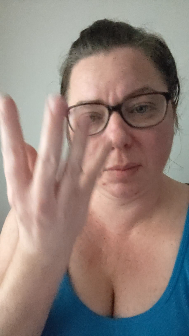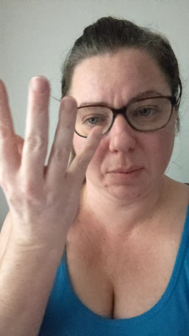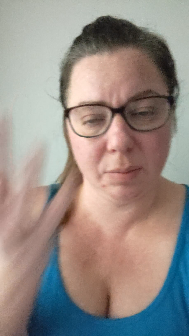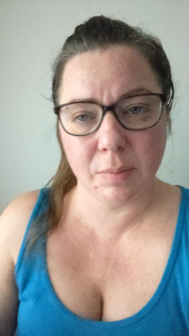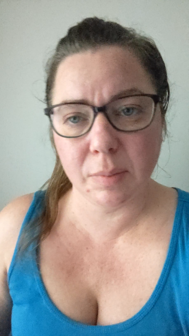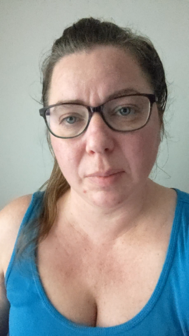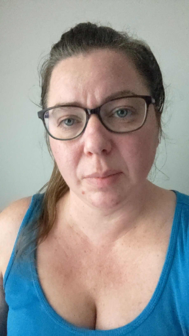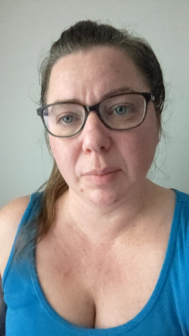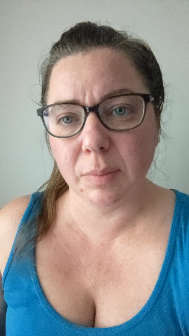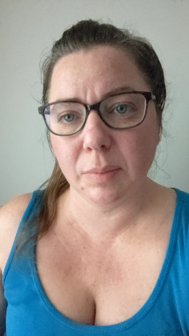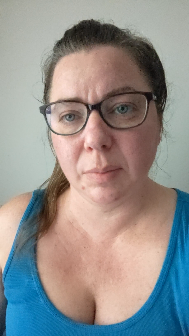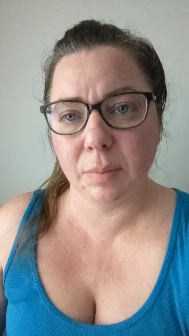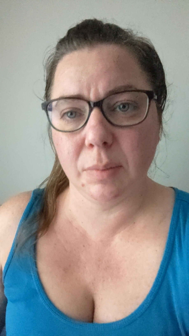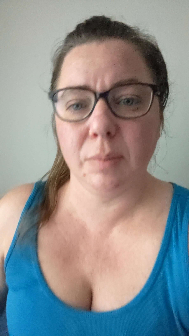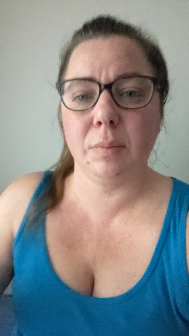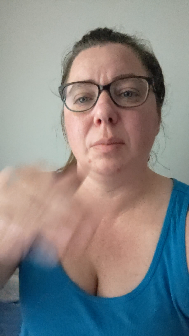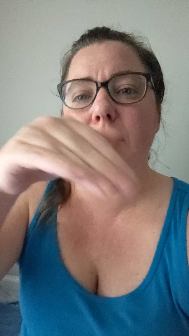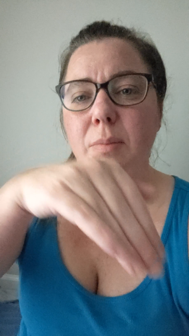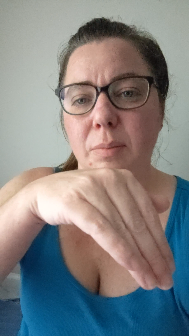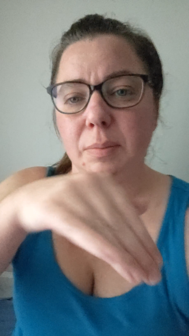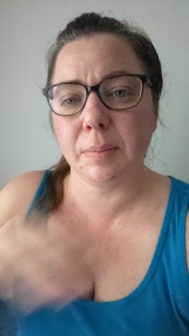night night